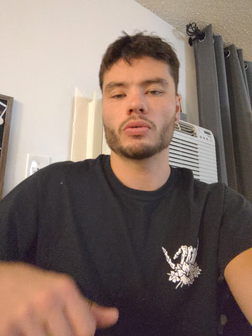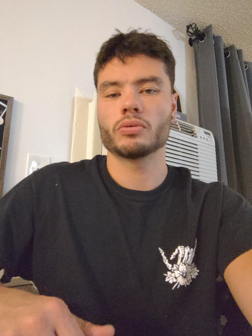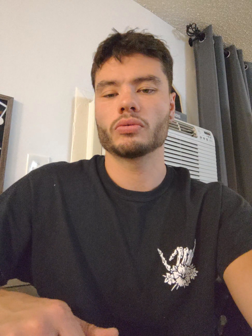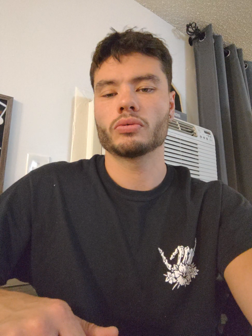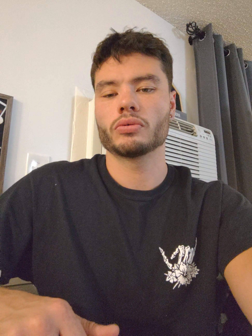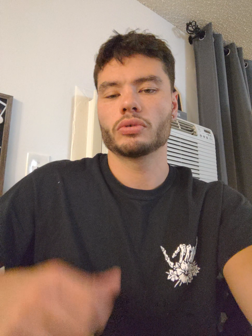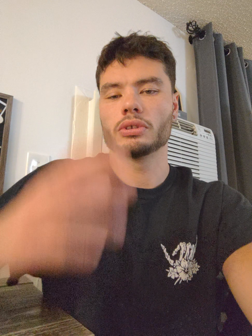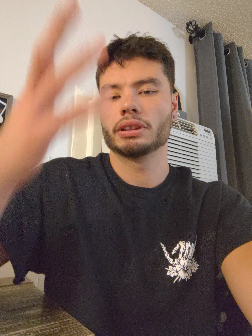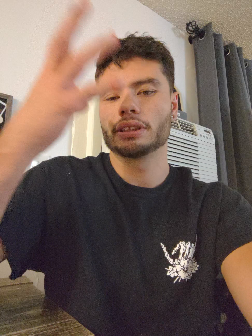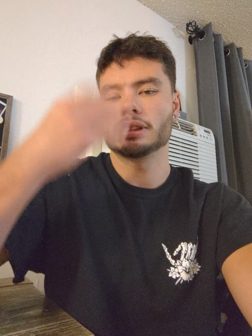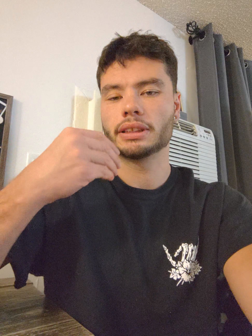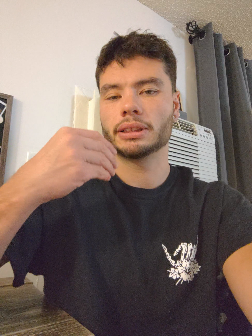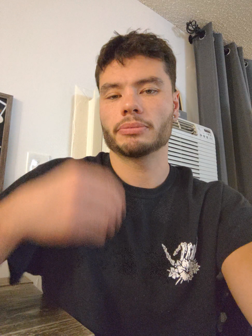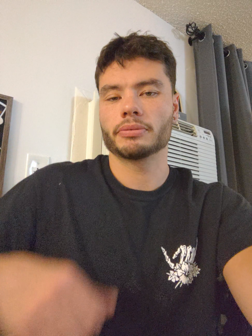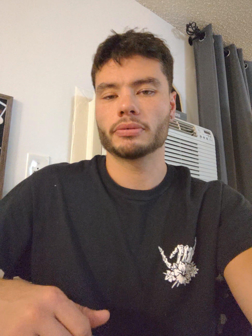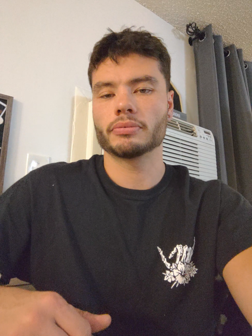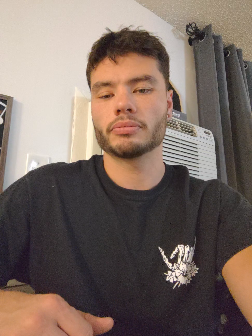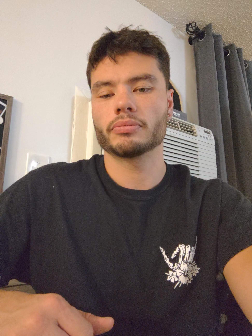sleep